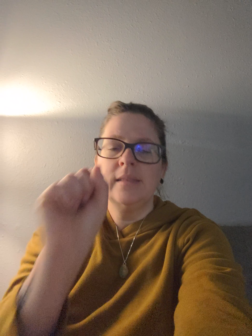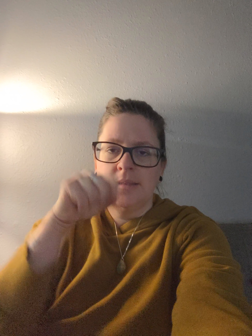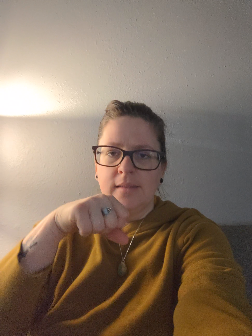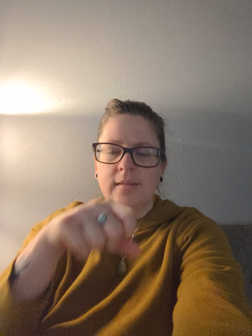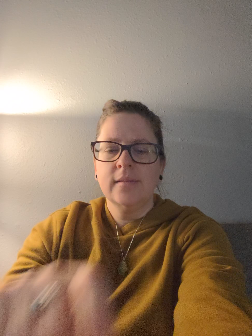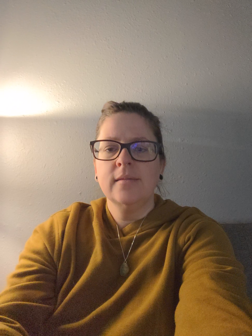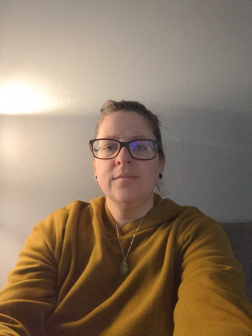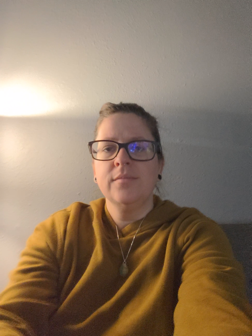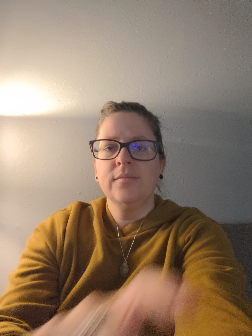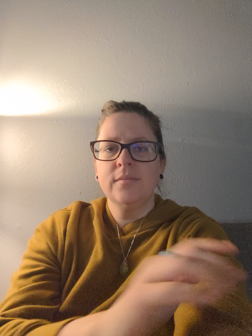yes